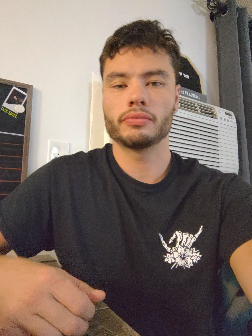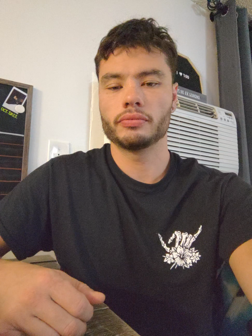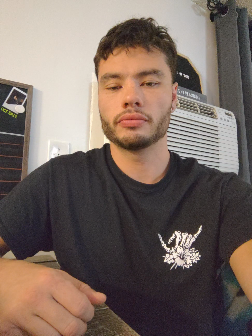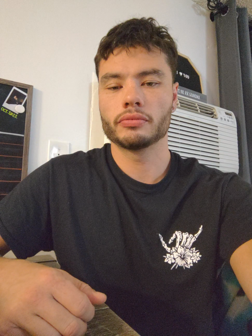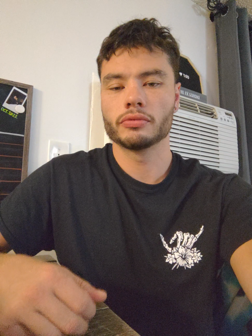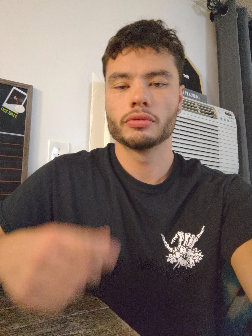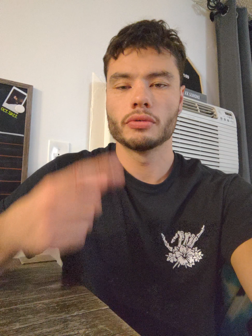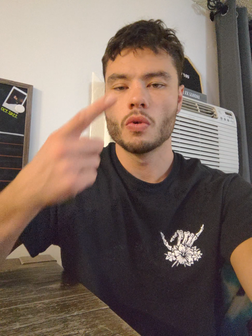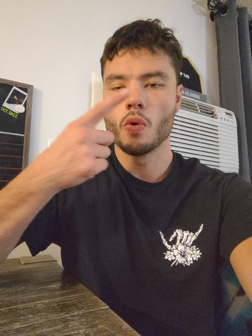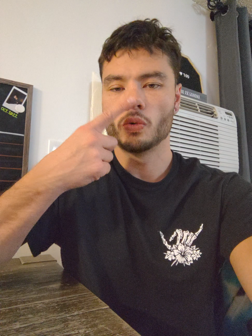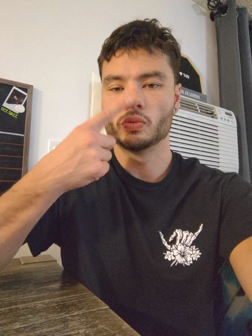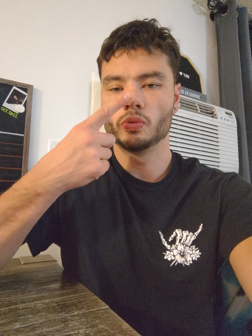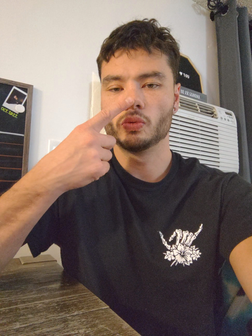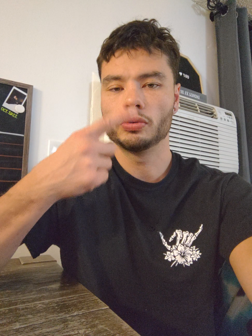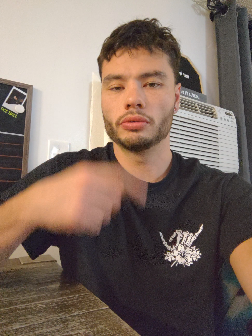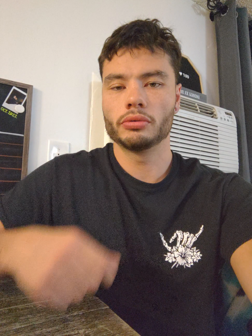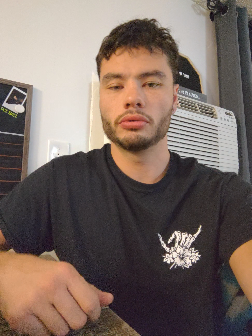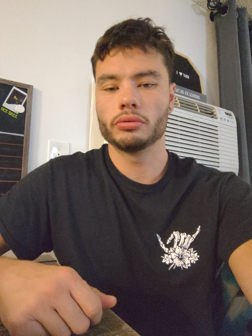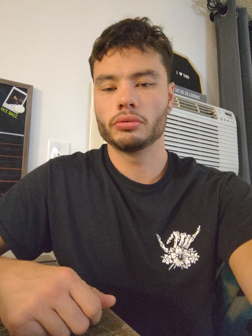nose